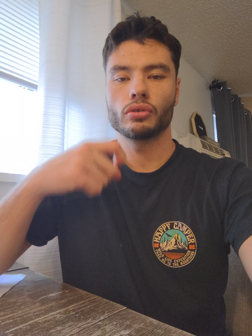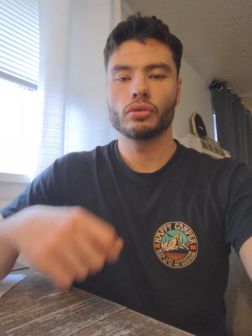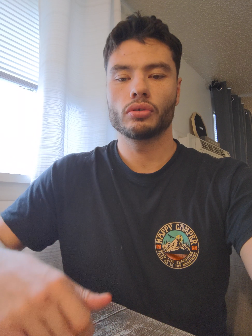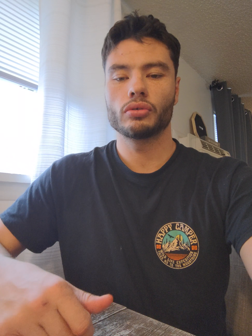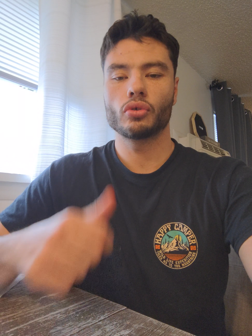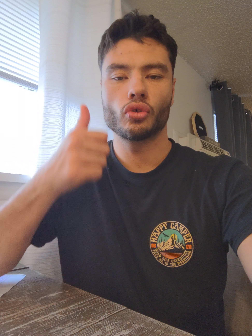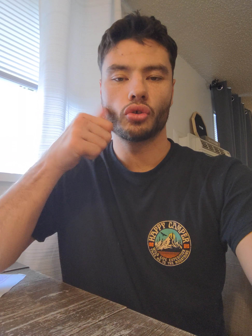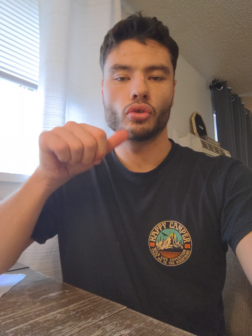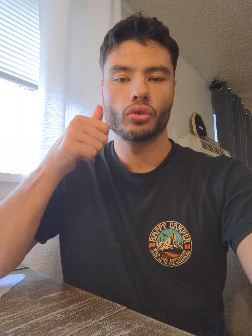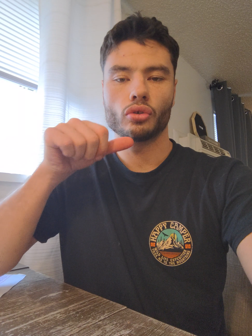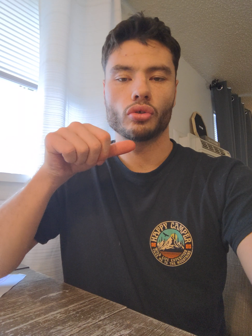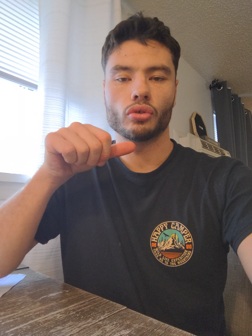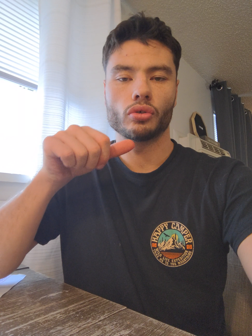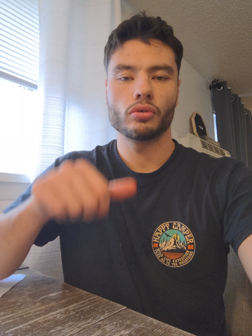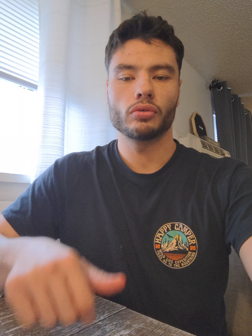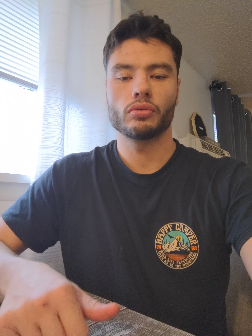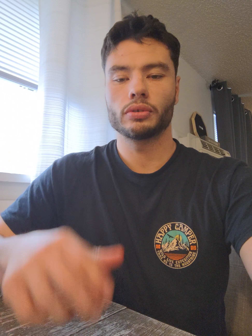girl